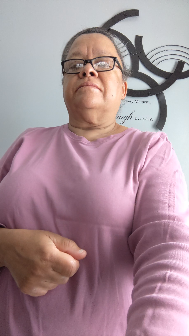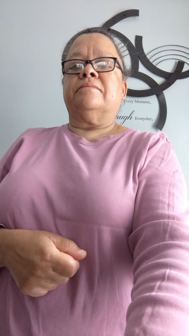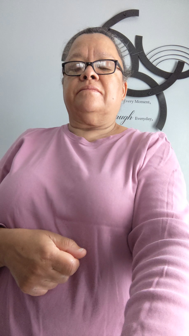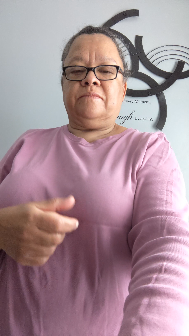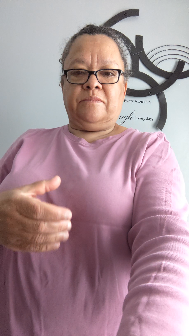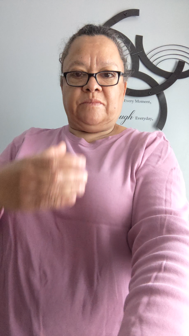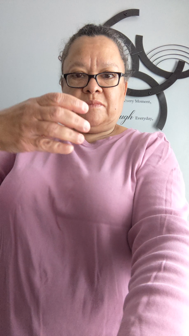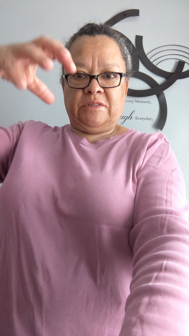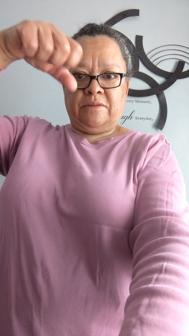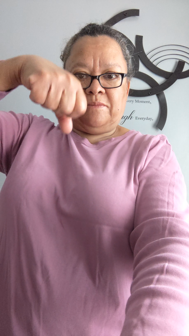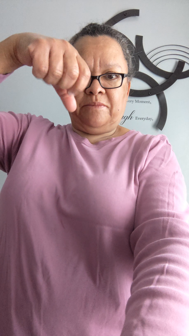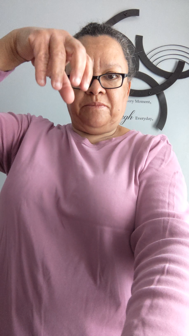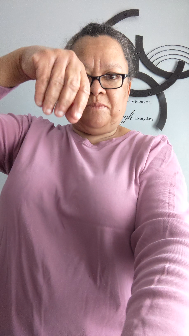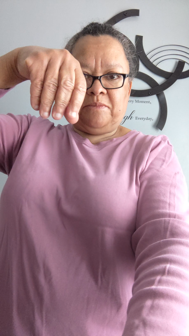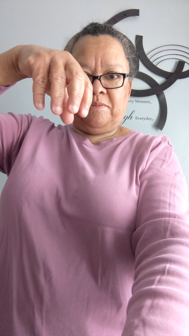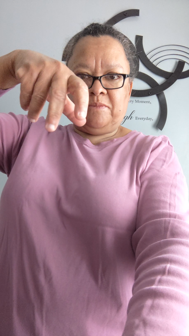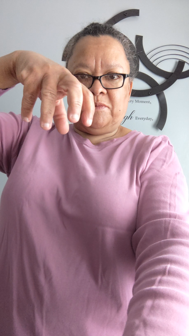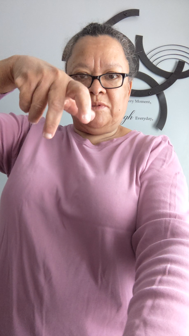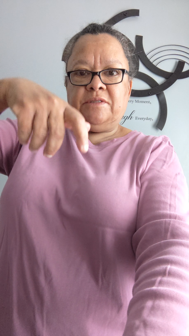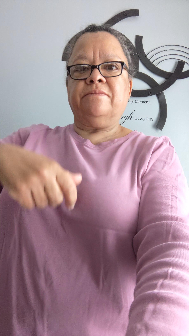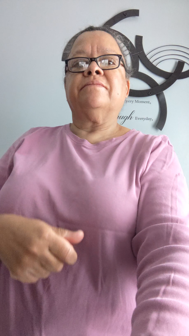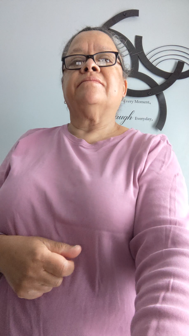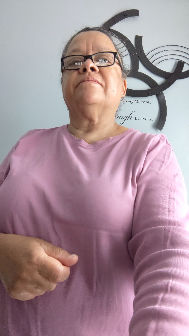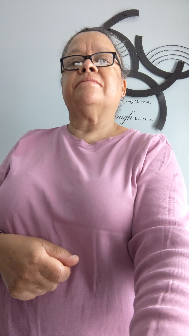bucket